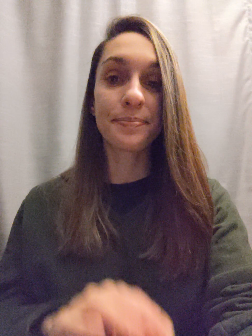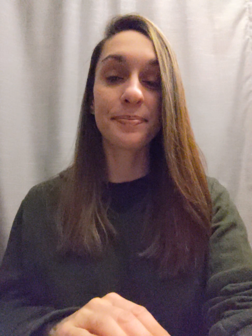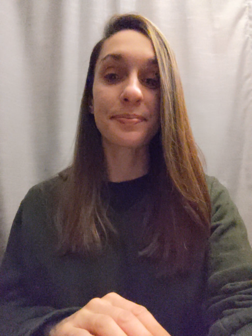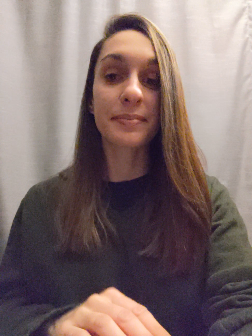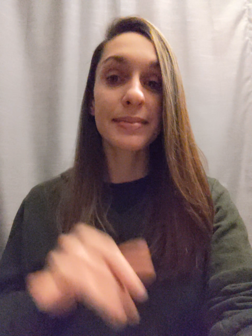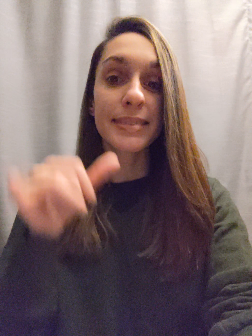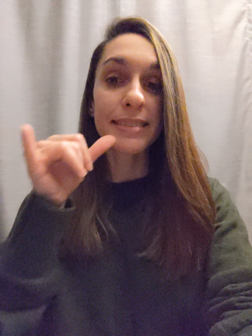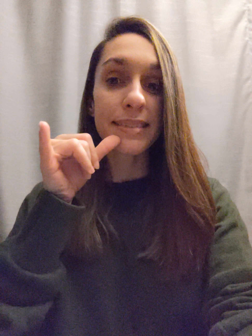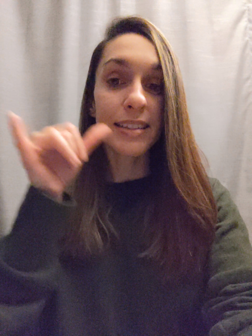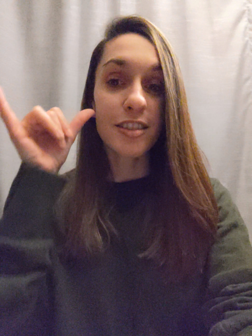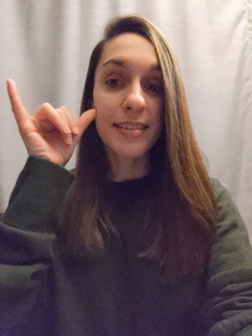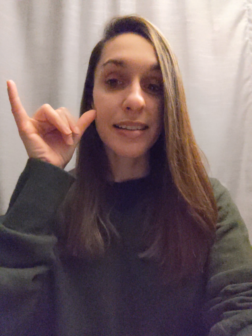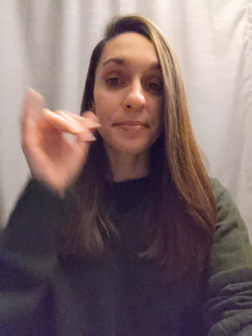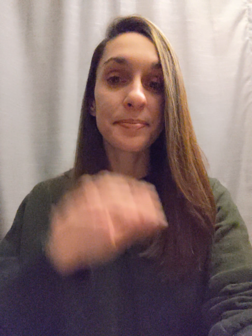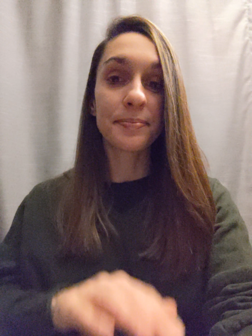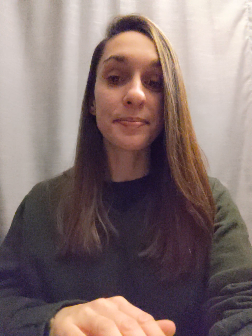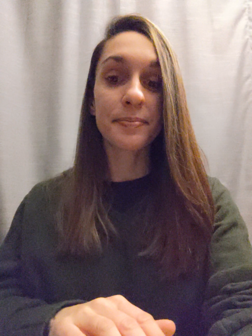yesterday